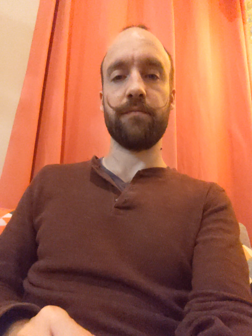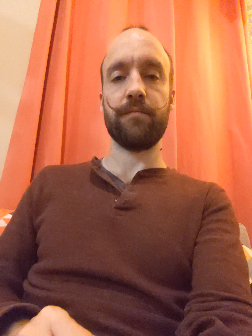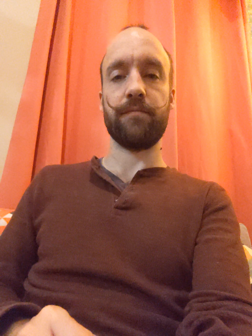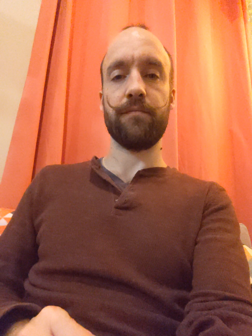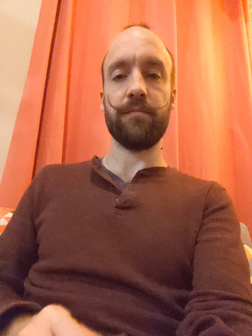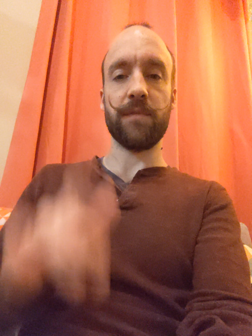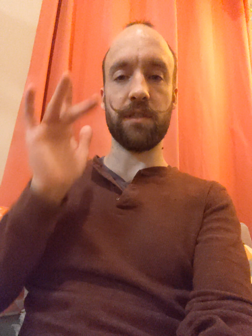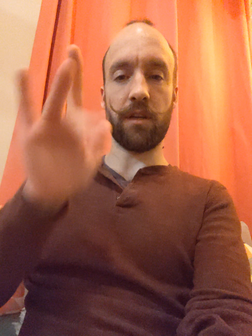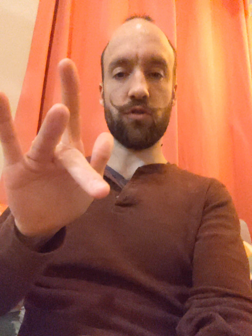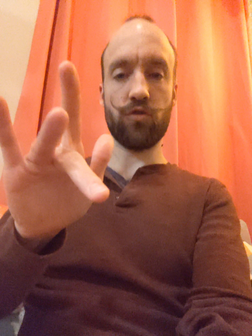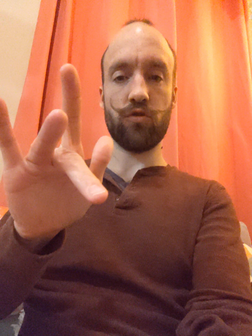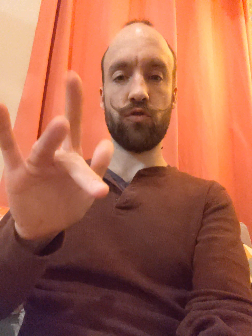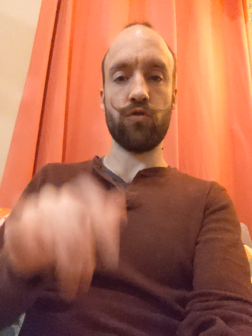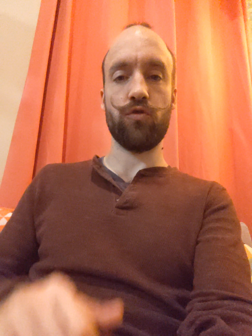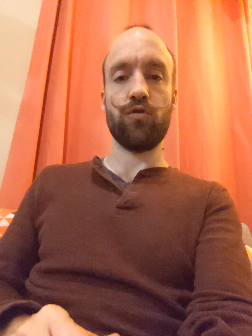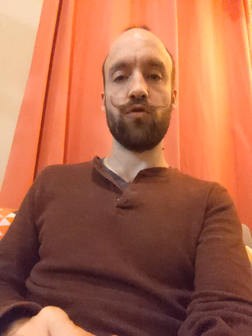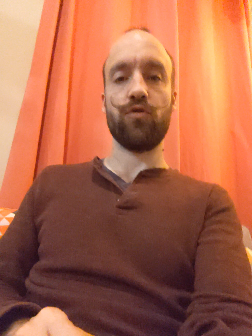touch